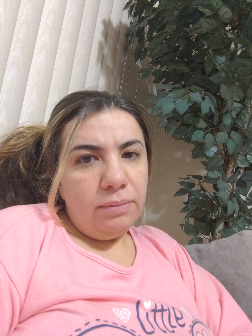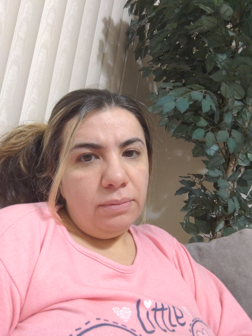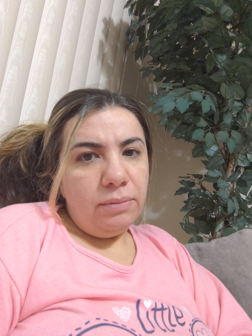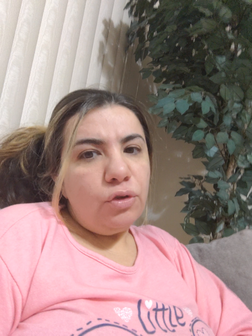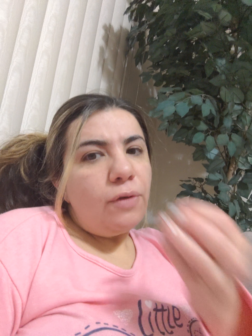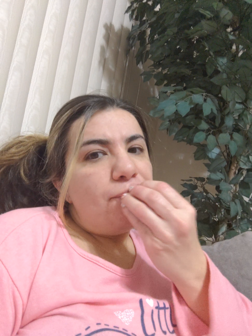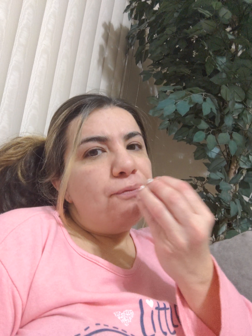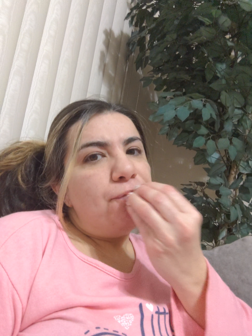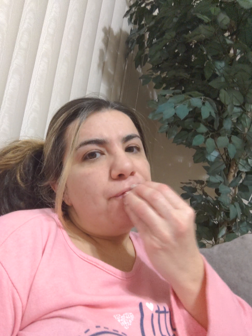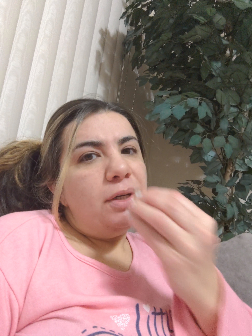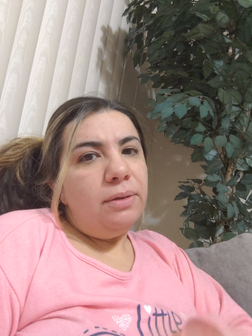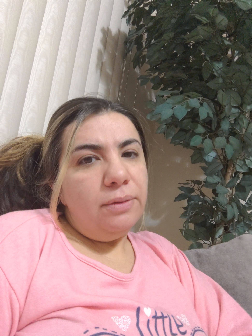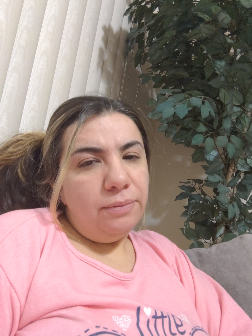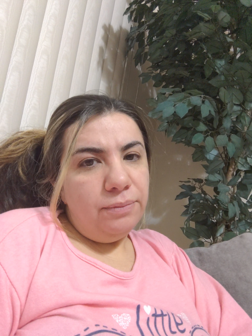food